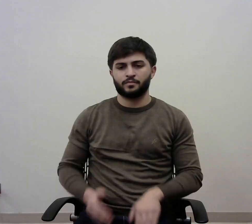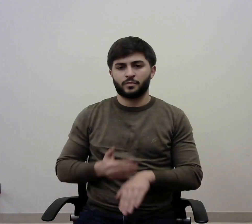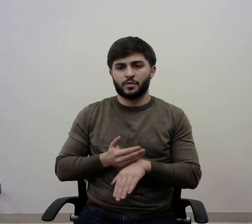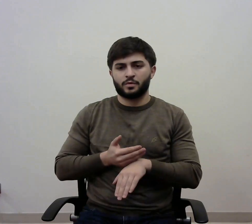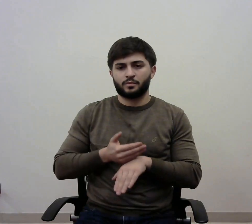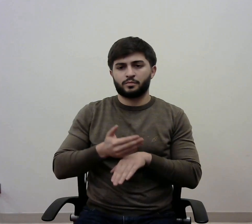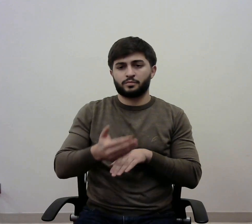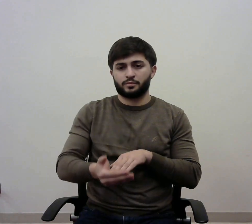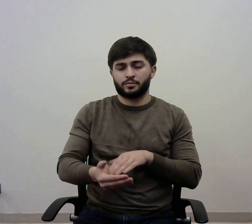gecikmək